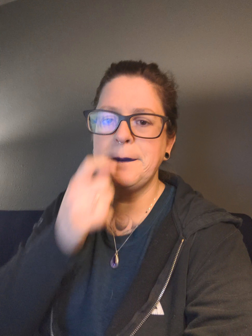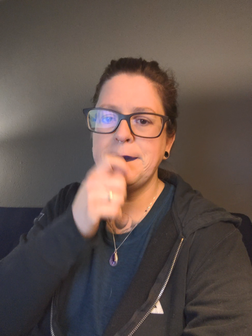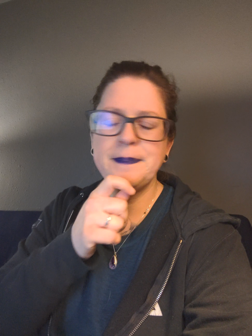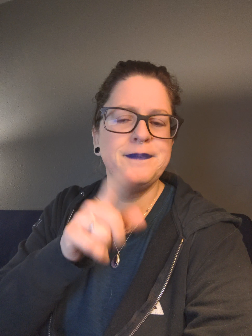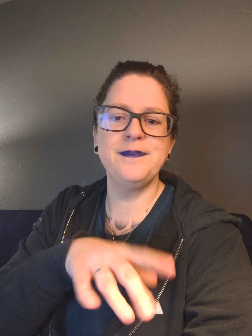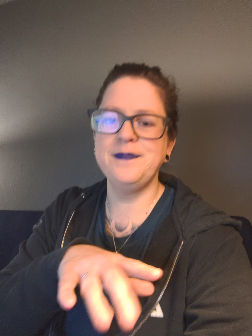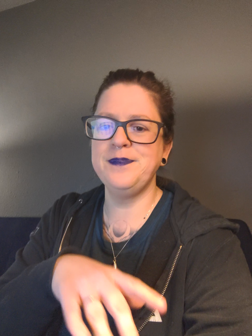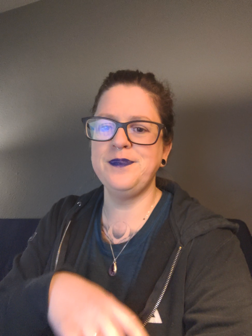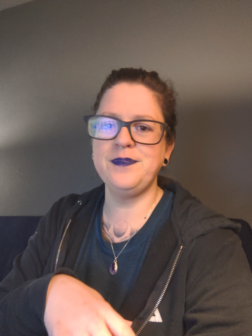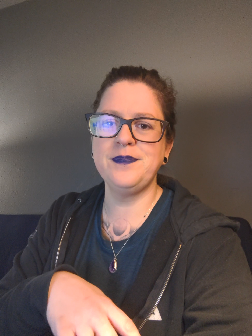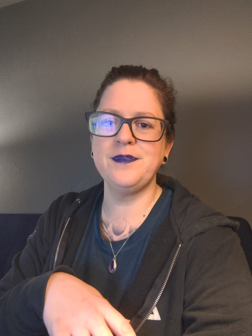pencil